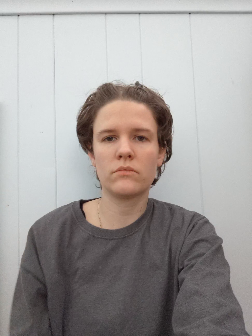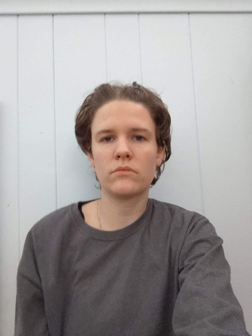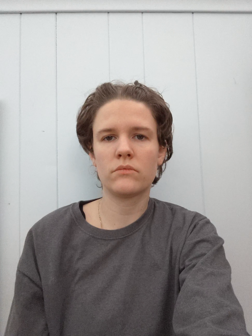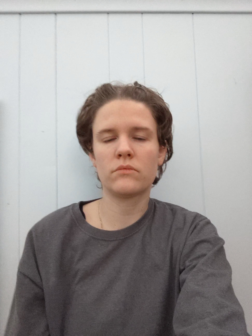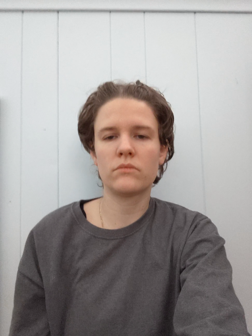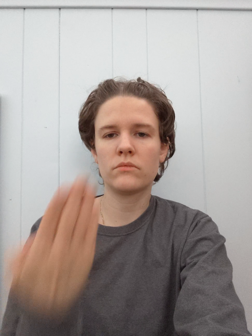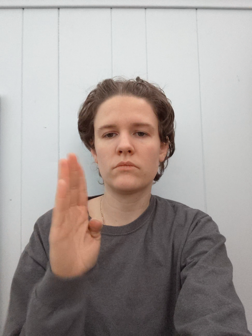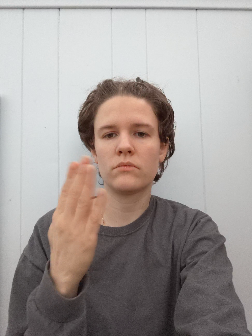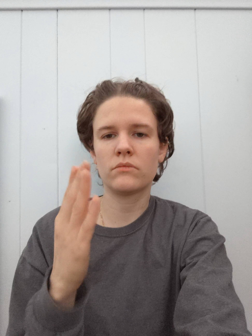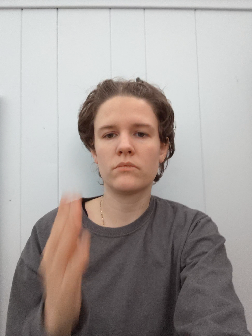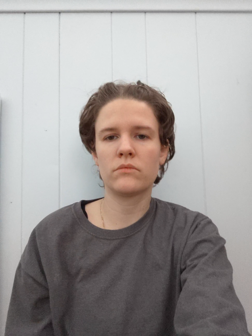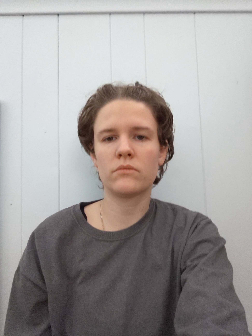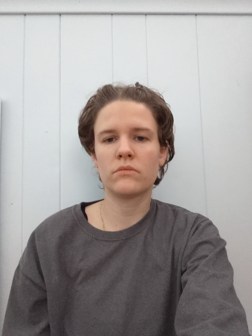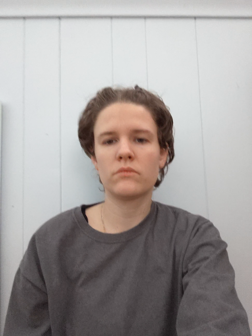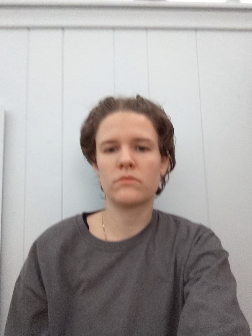blue